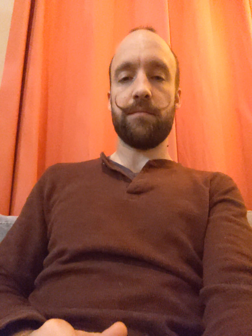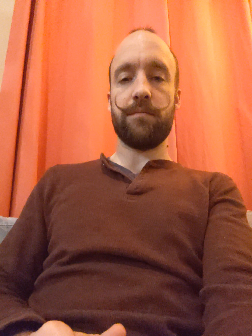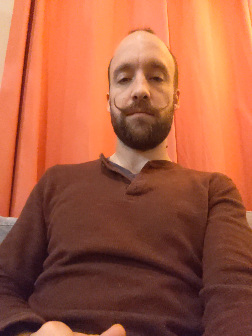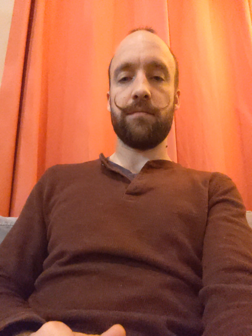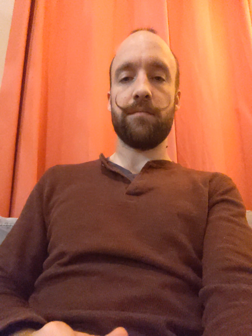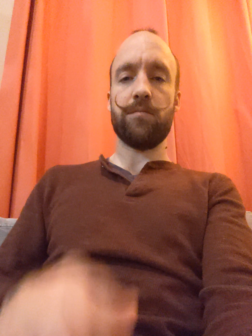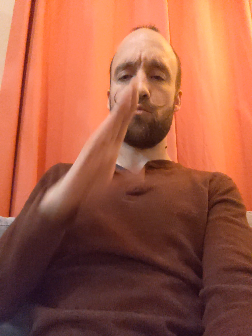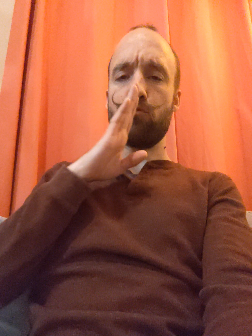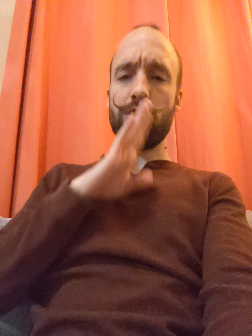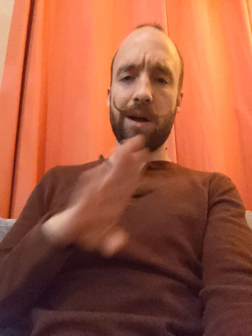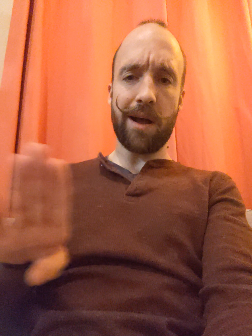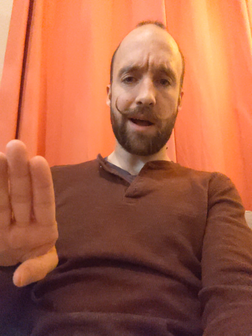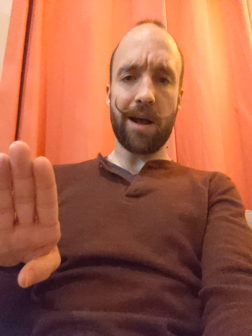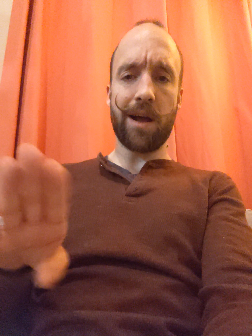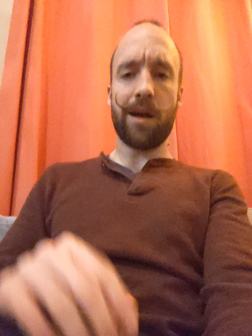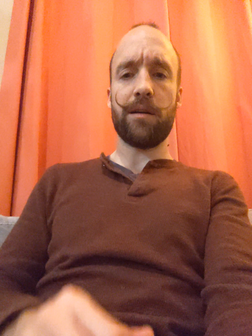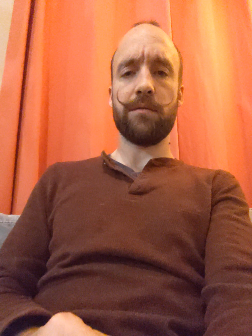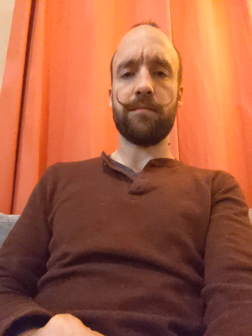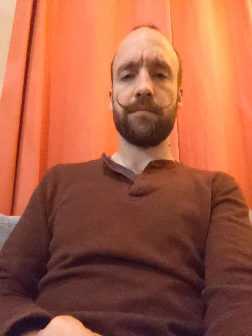quiet